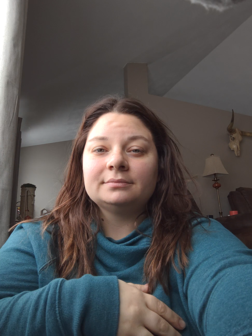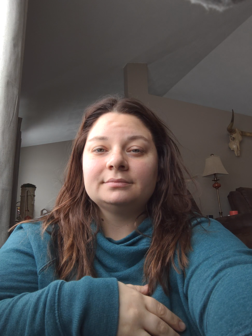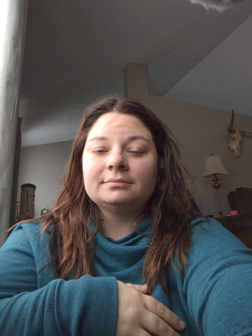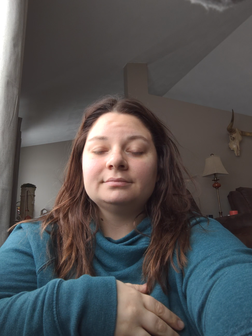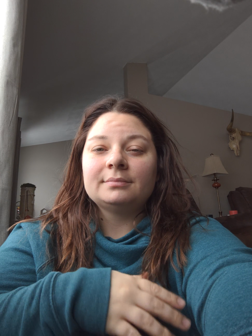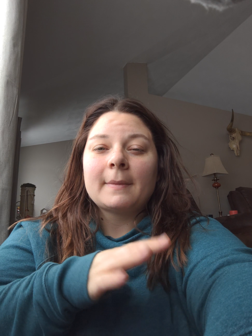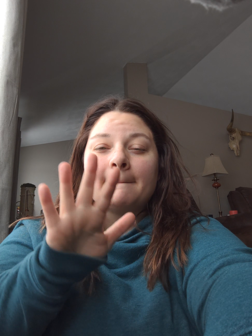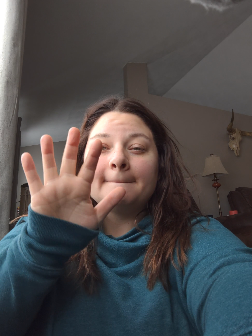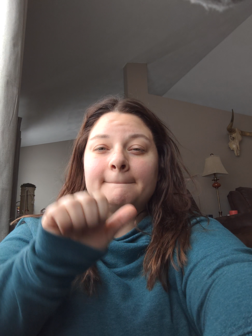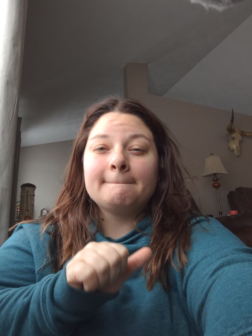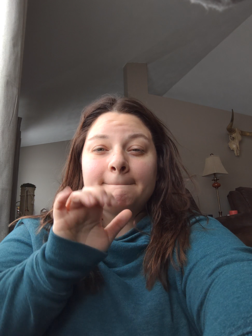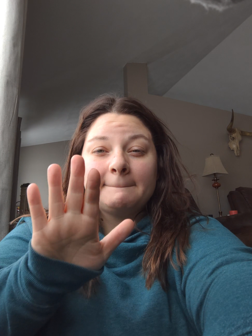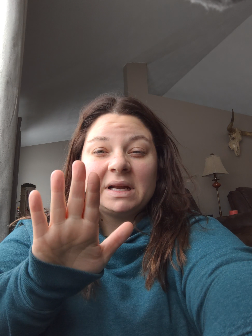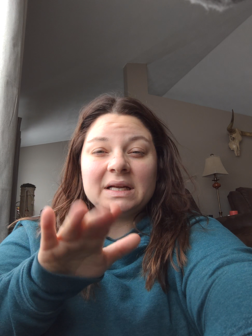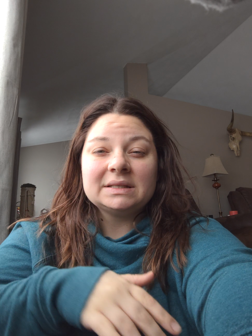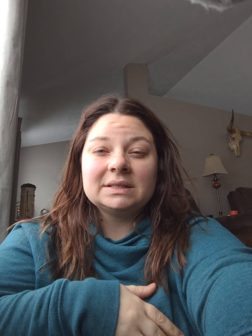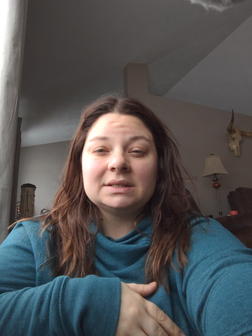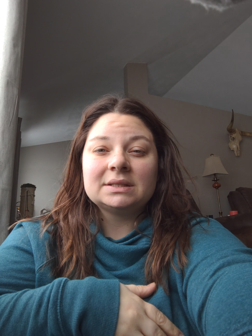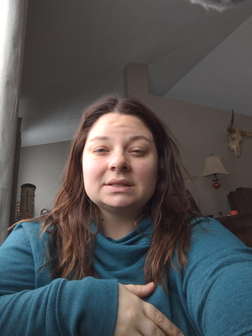mitten